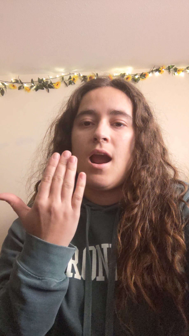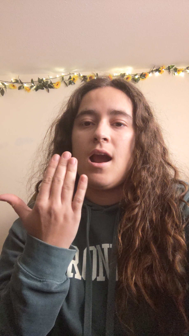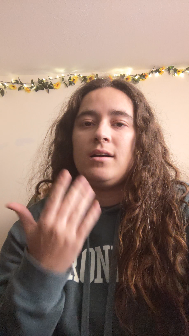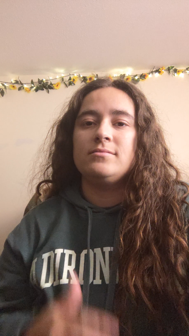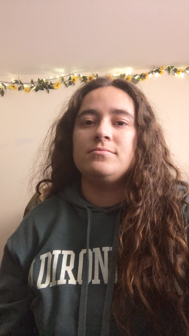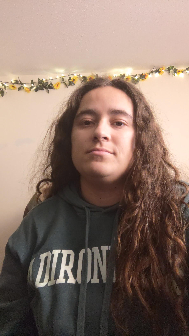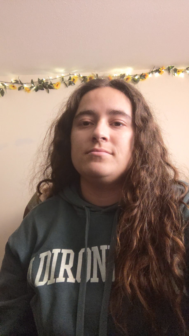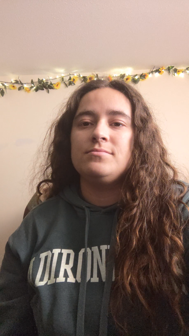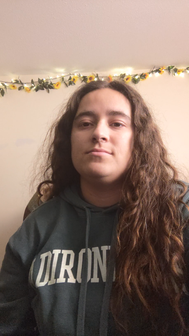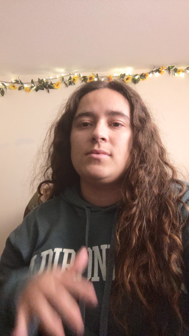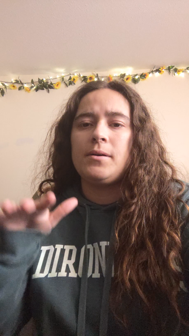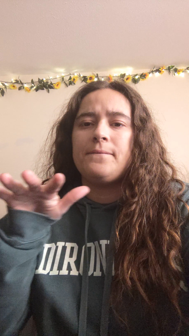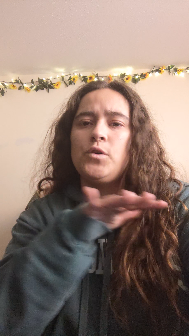full